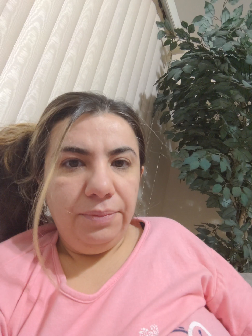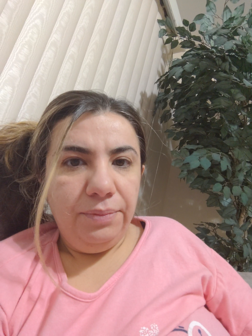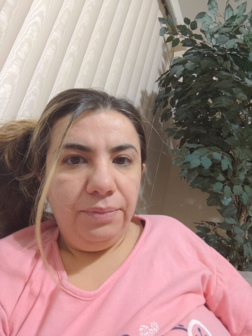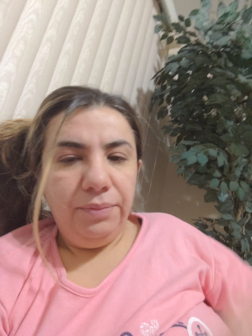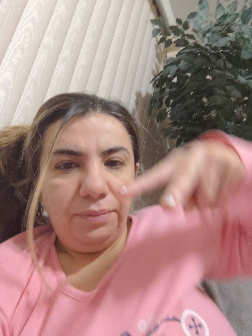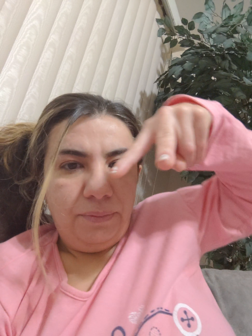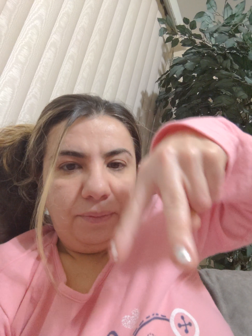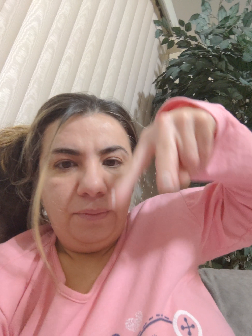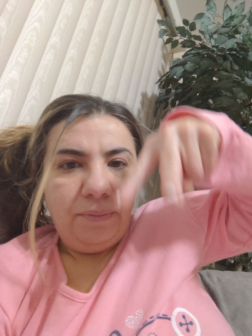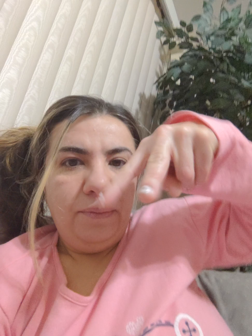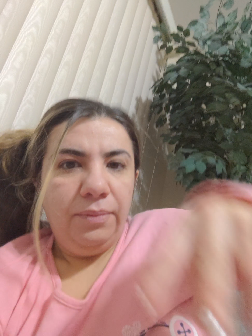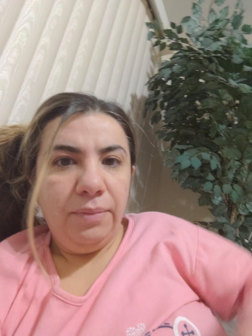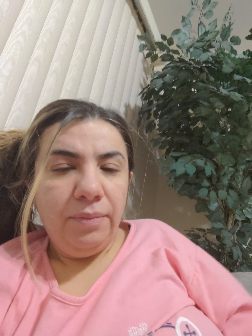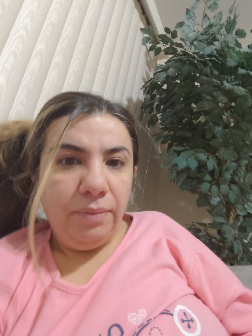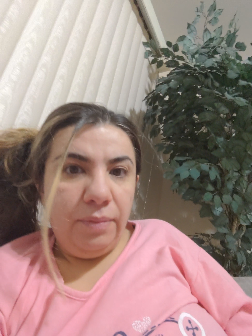napkin